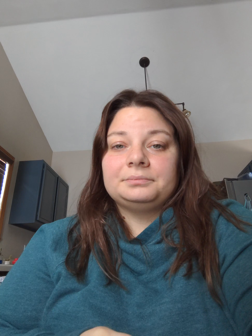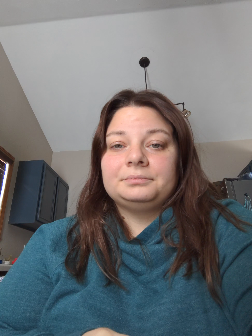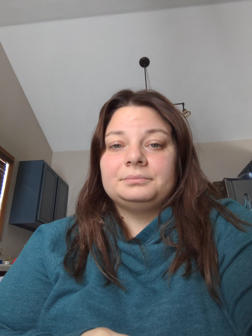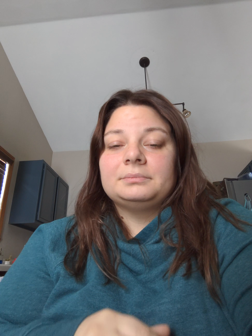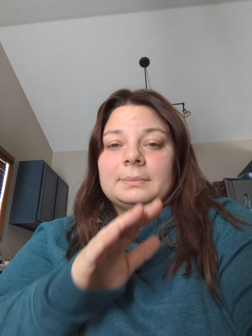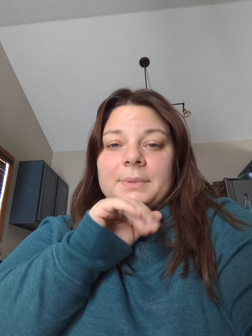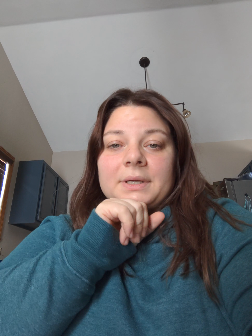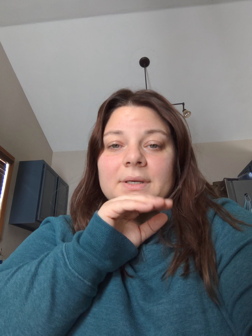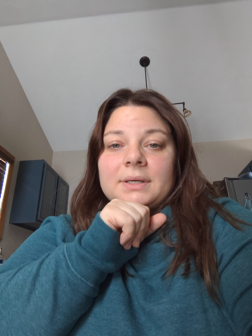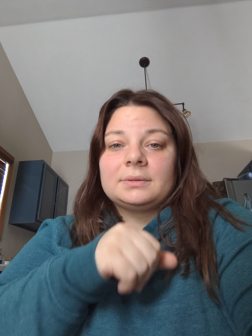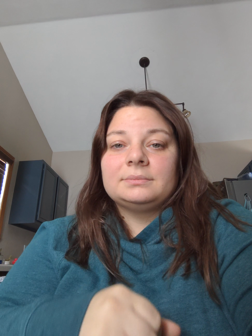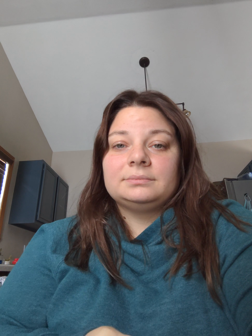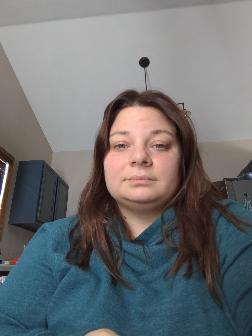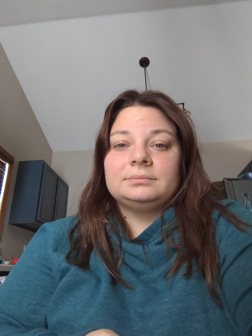pig